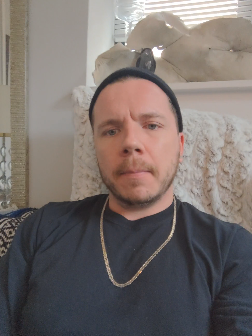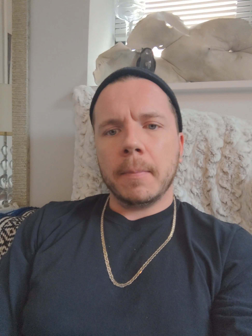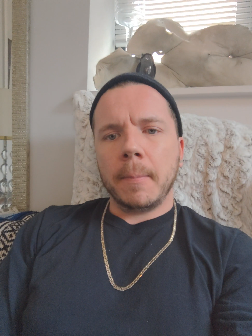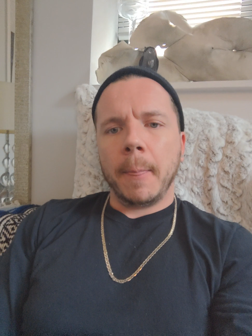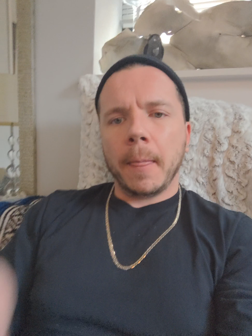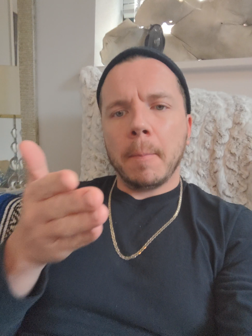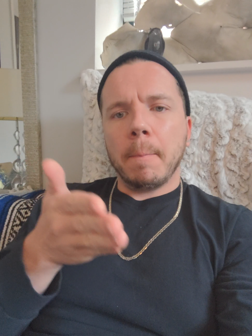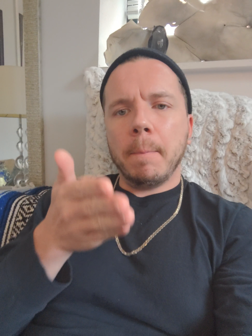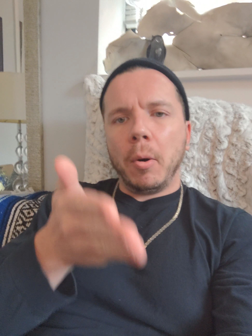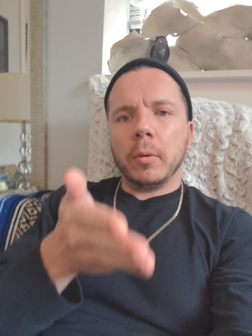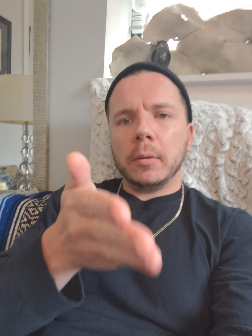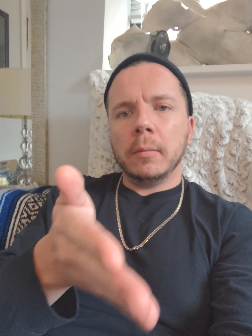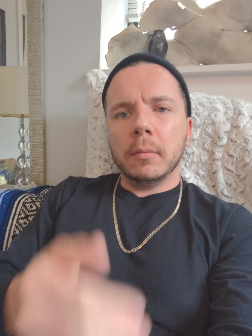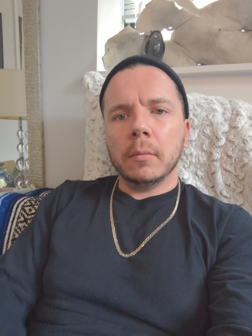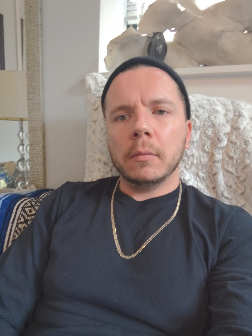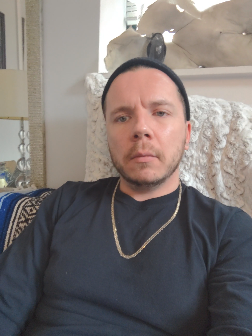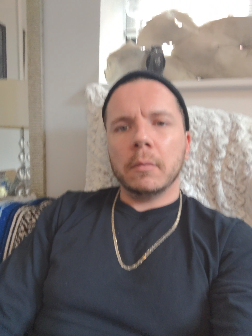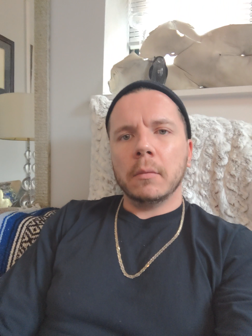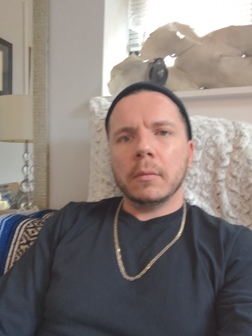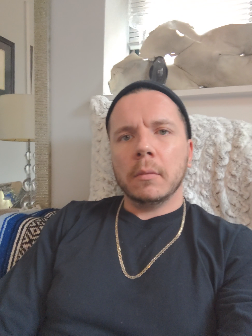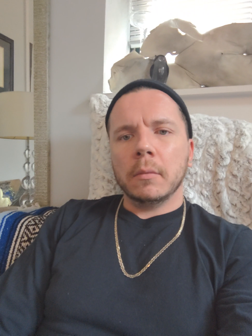boat